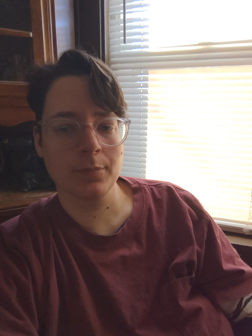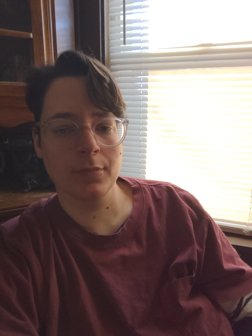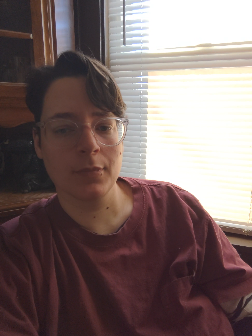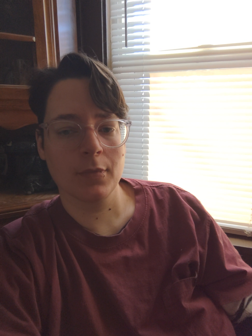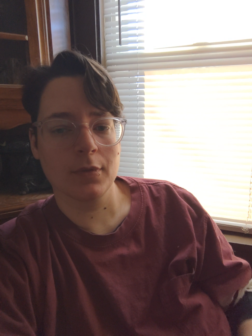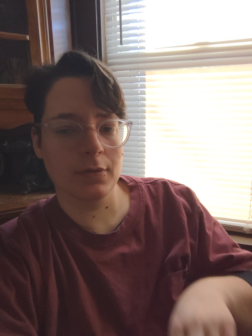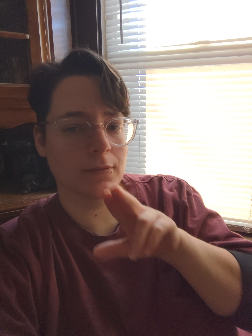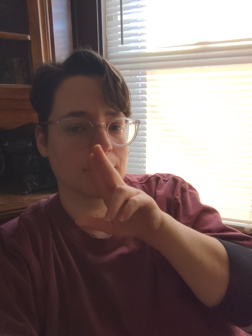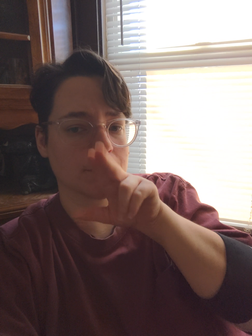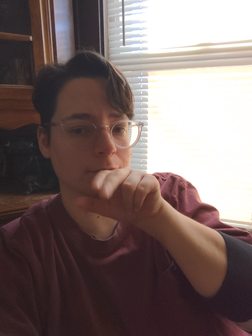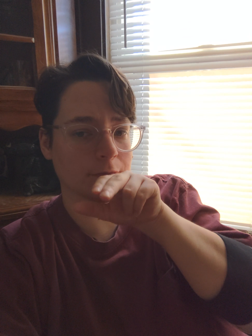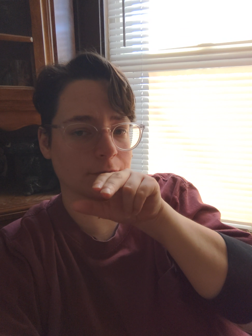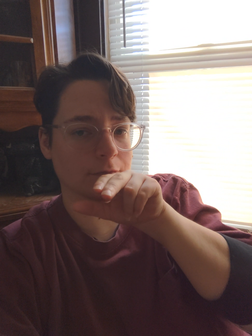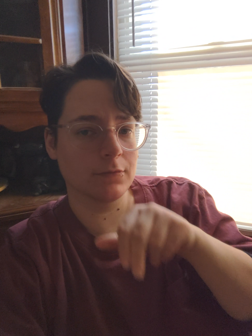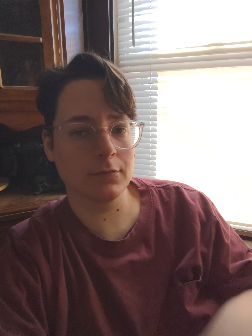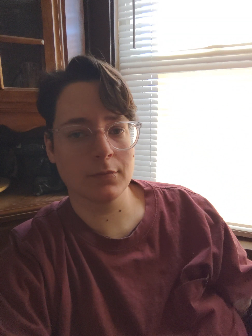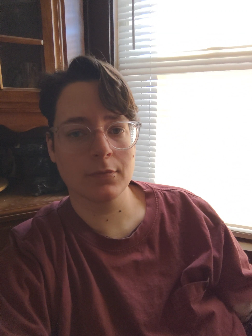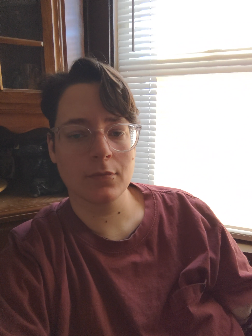tongue